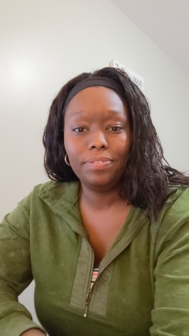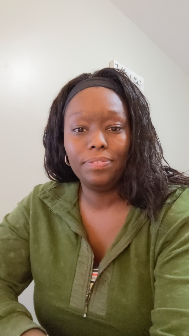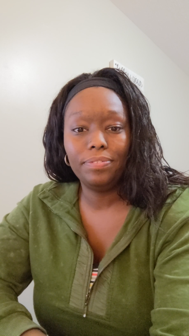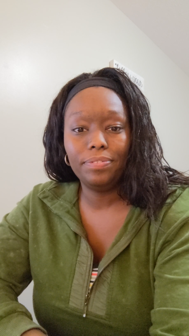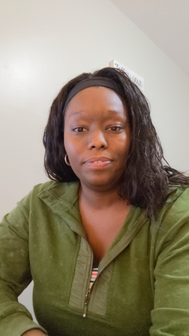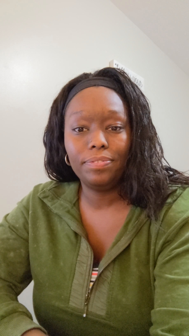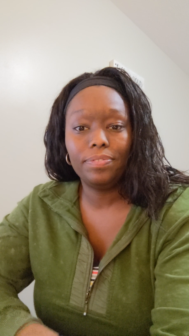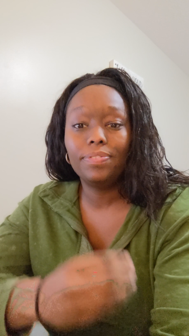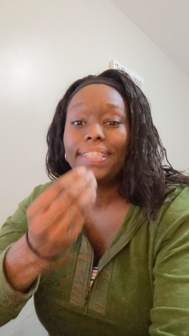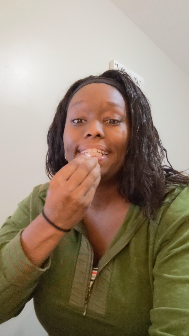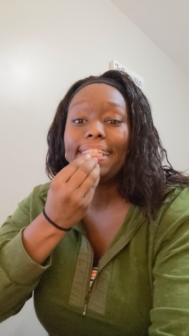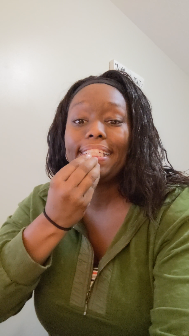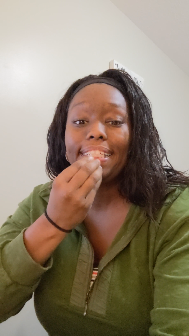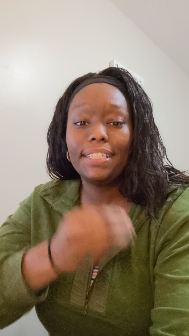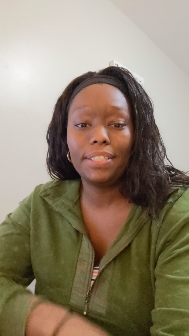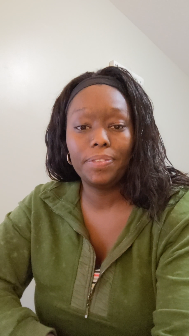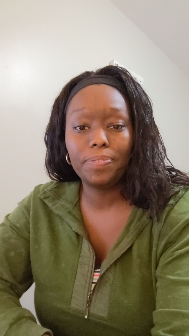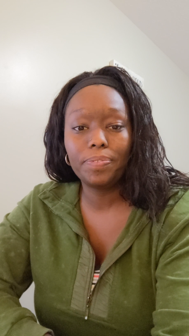eat